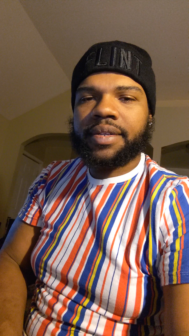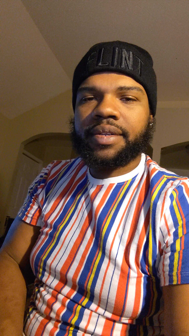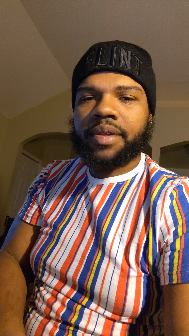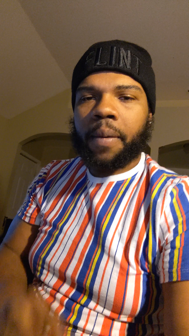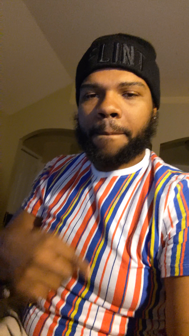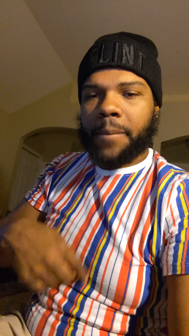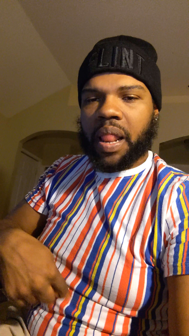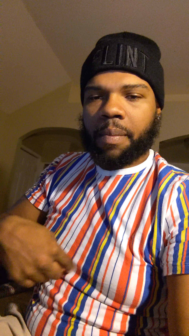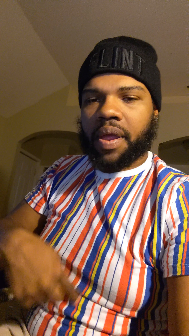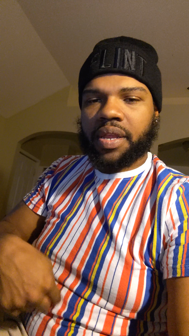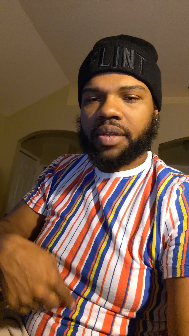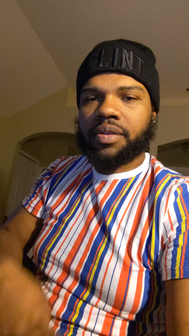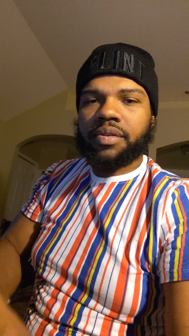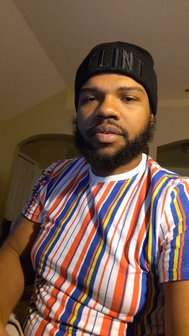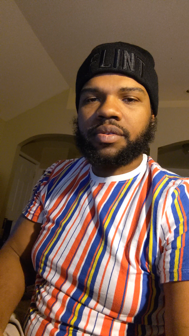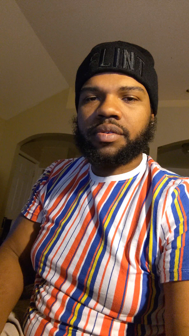belly button